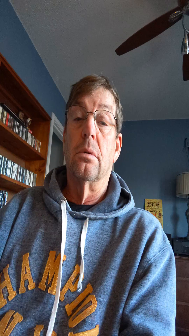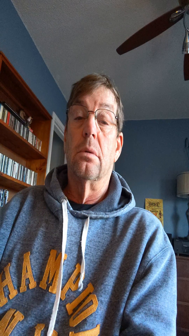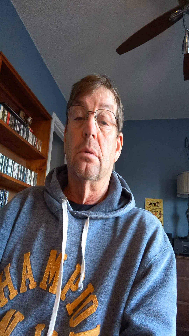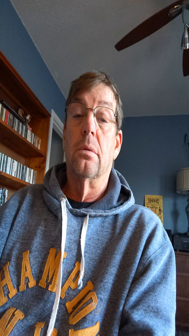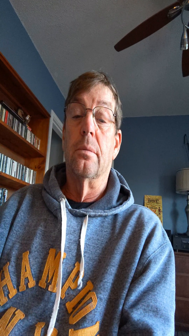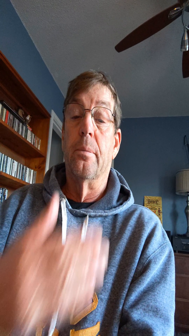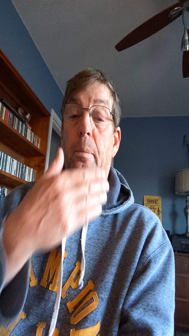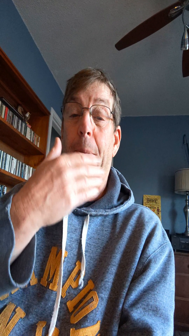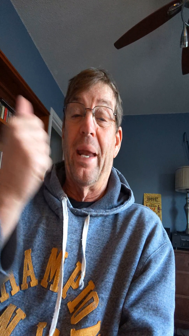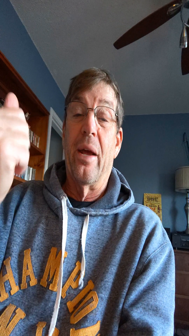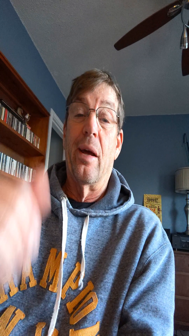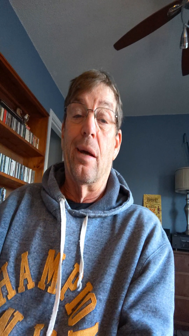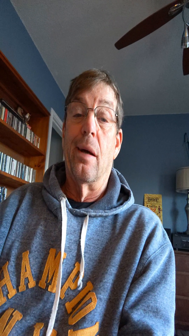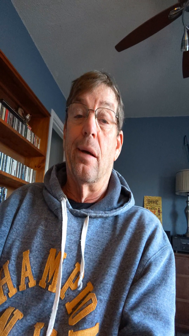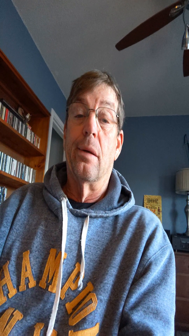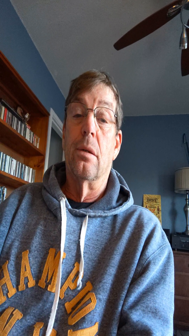better